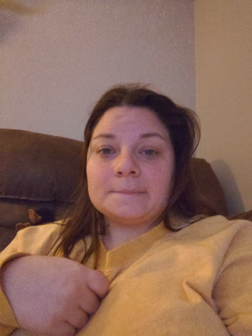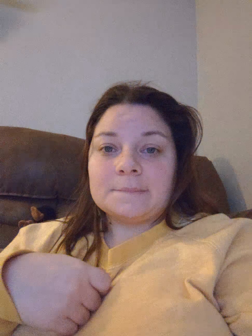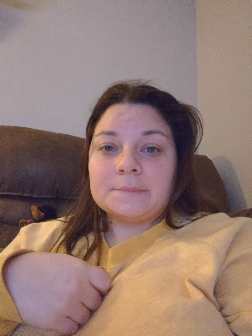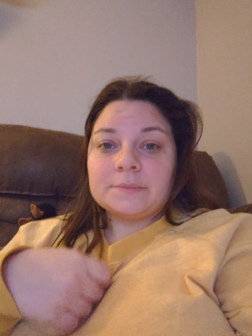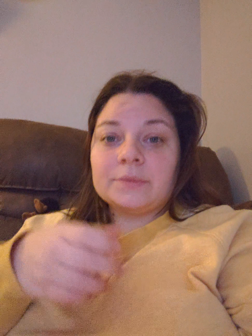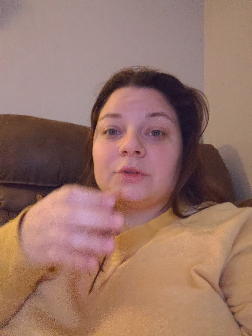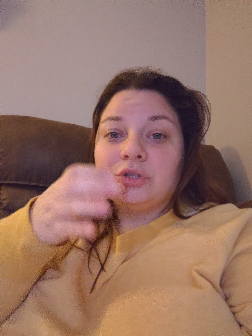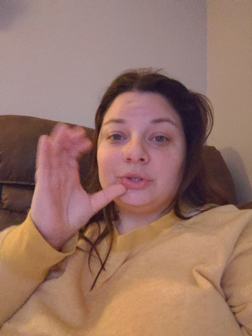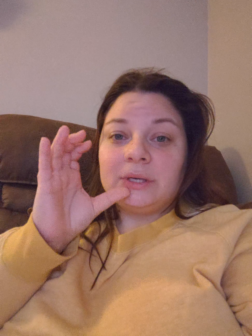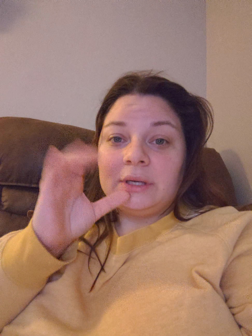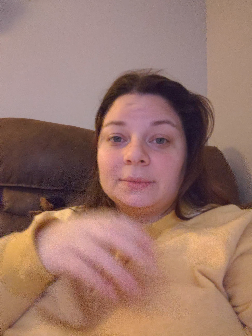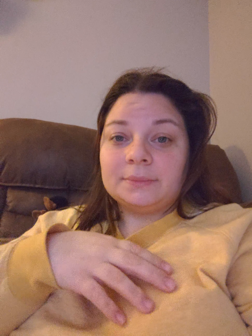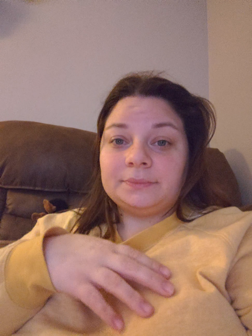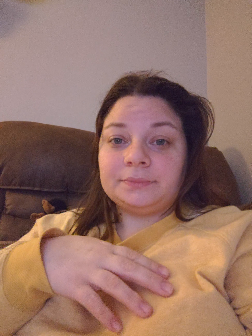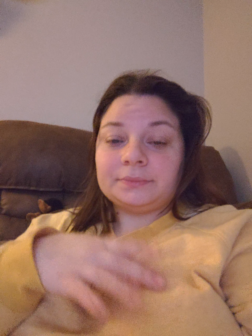drink